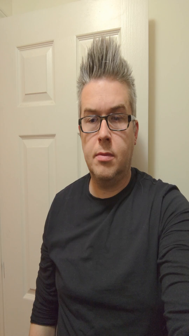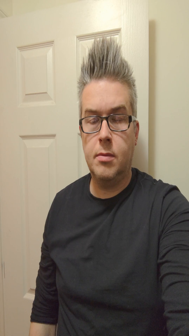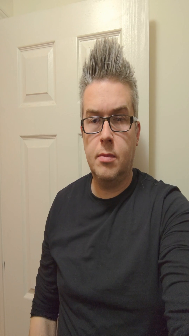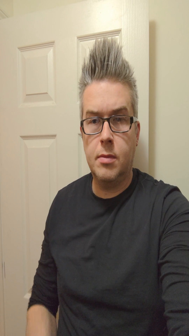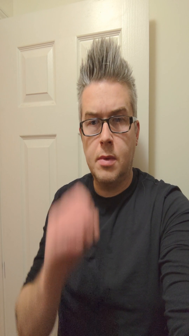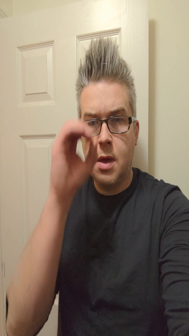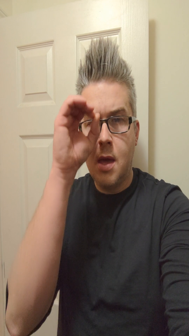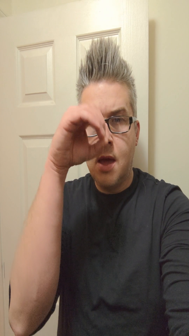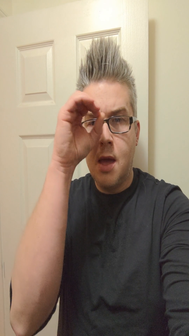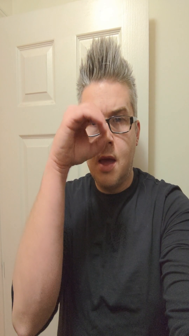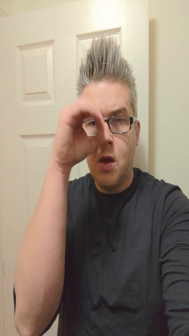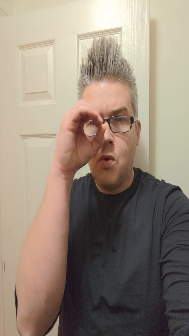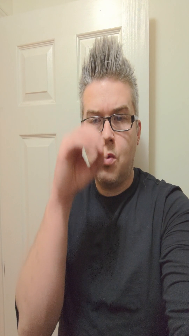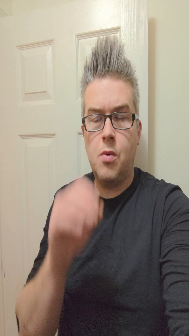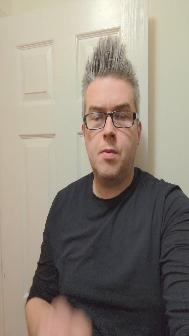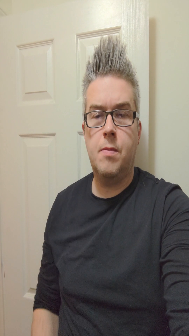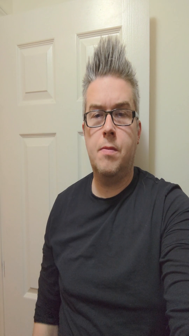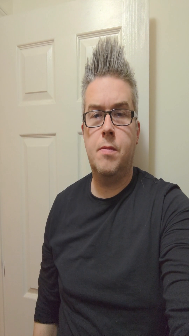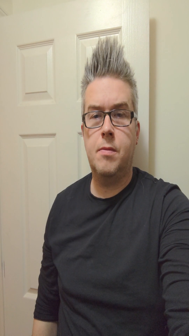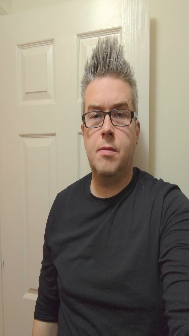owl